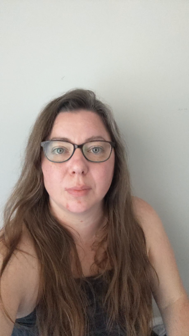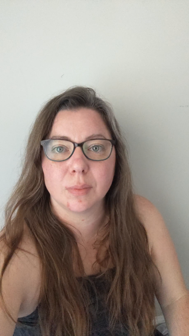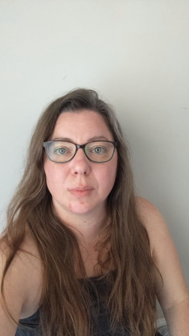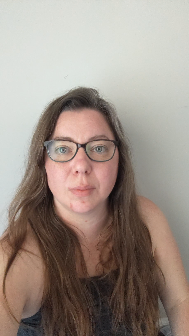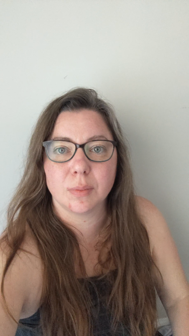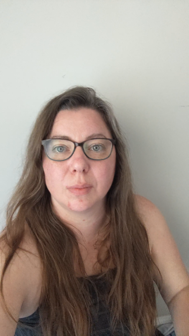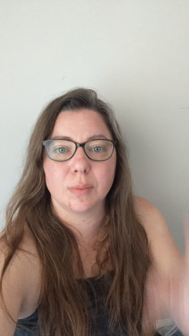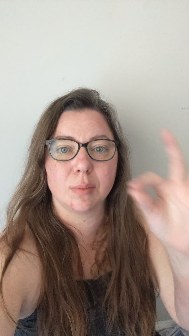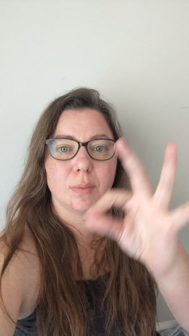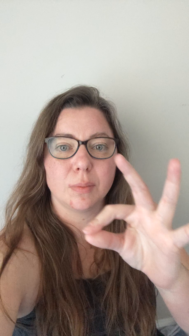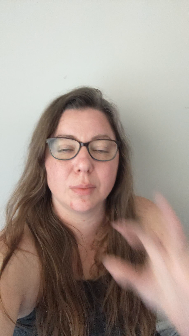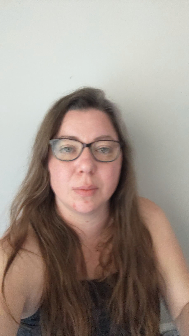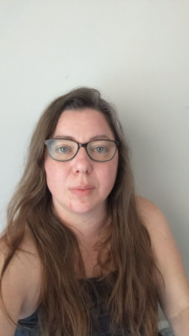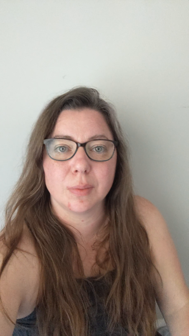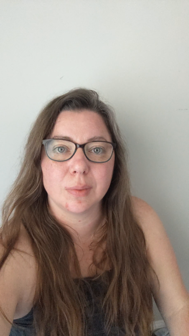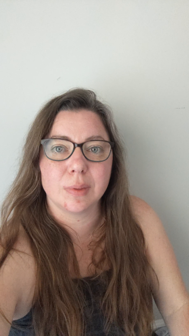fit